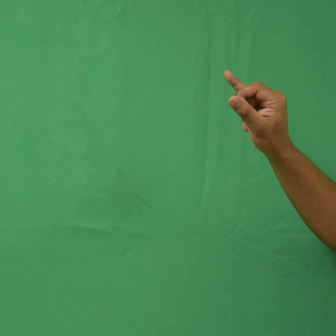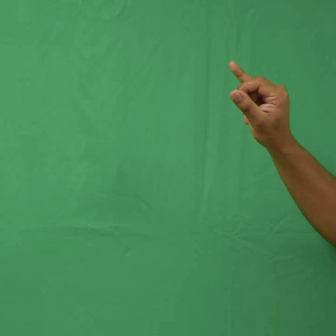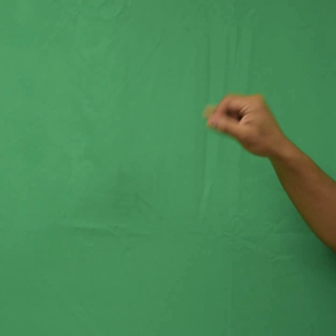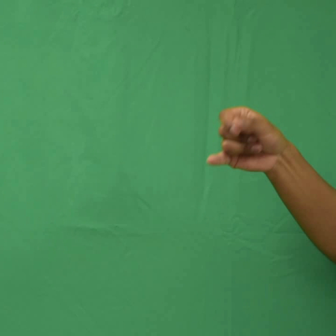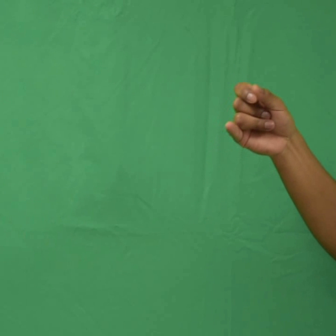J